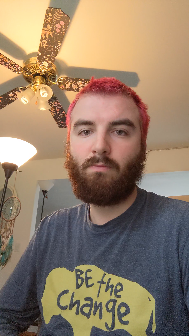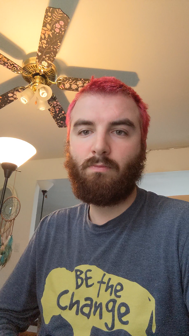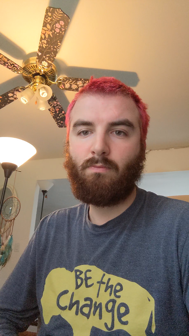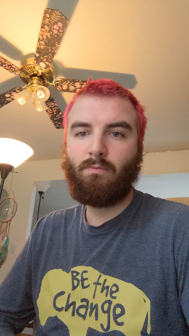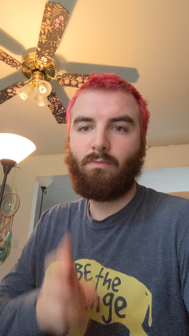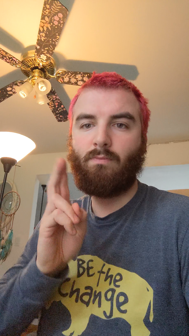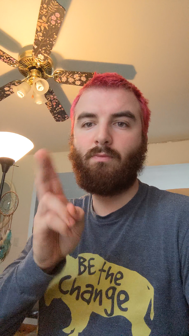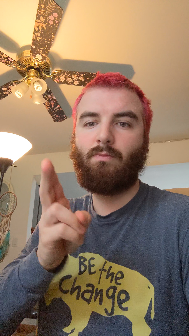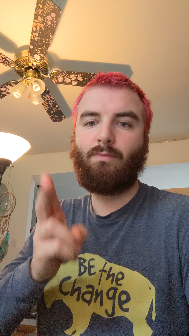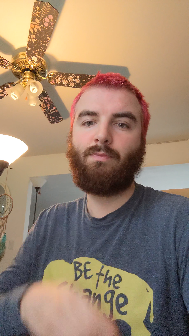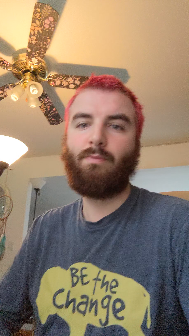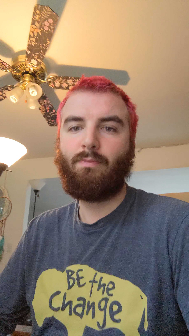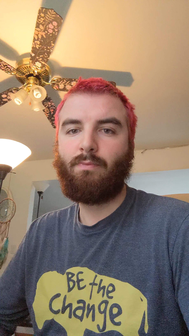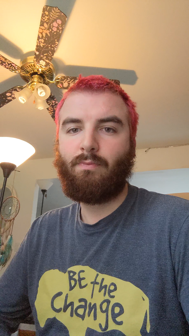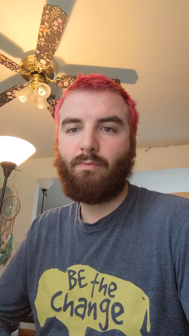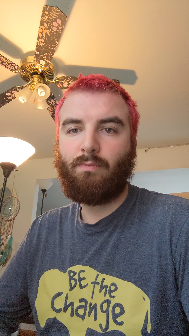hurry